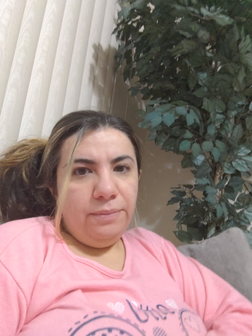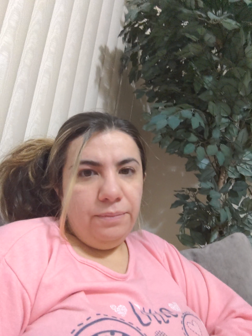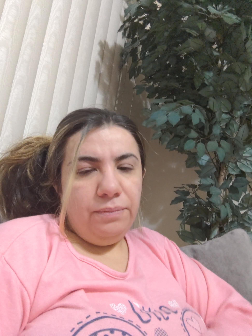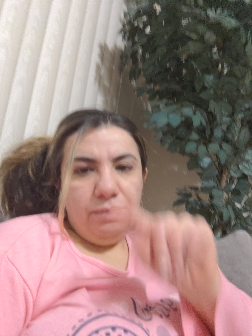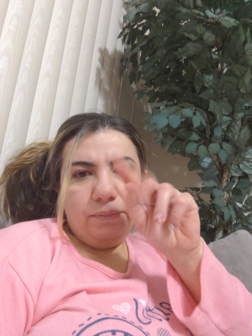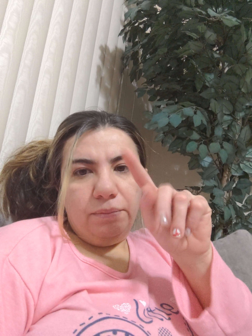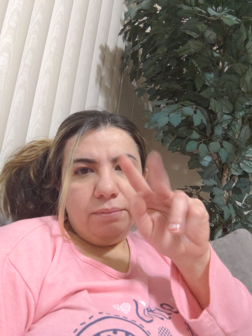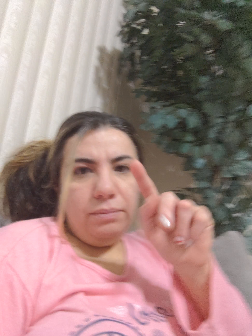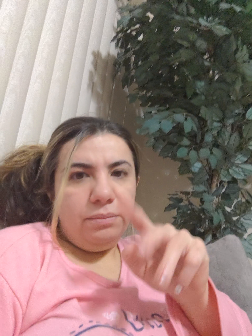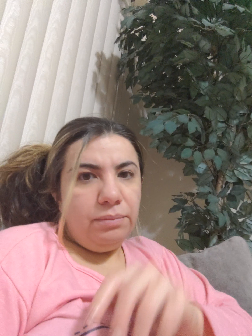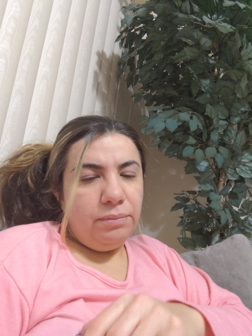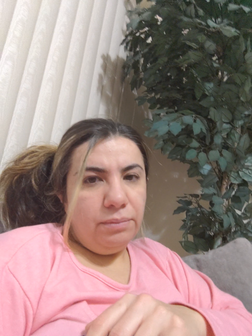TV